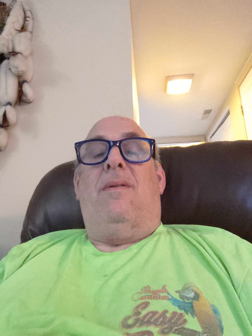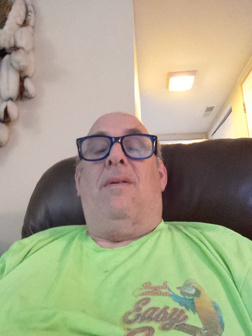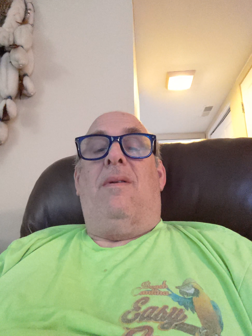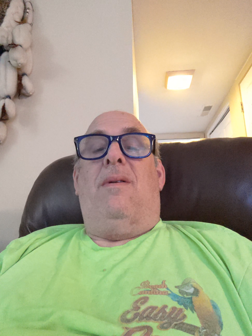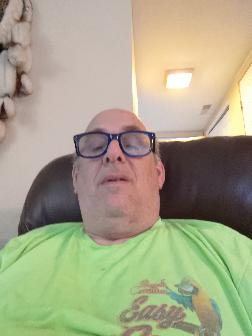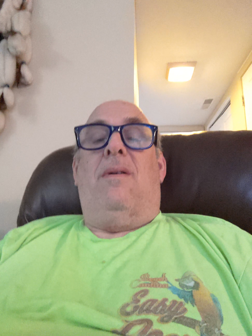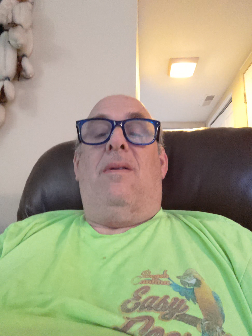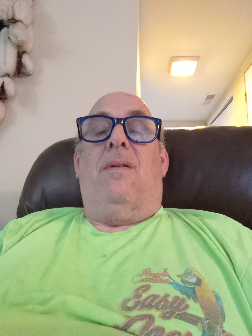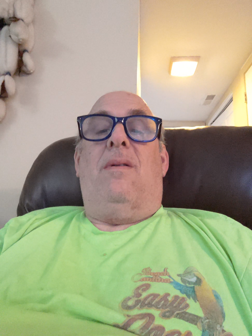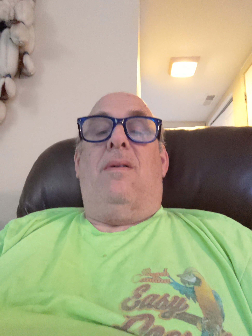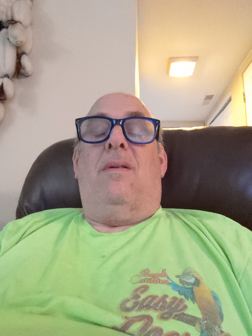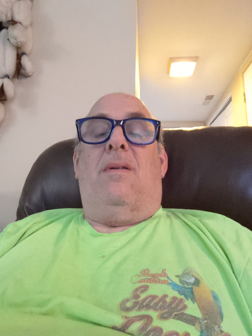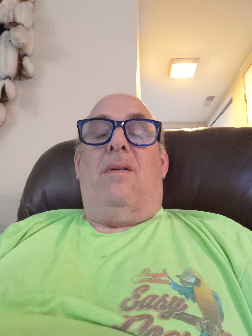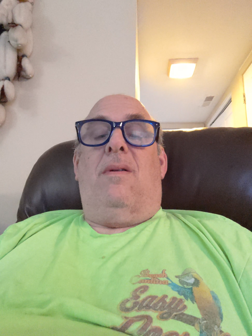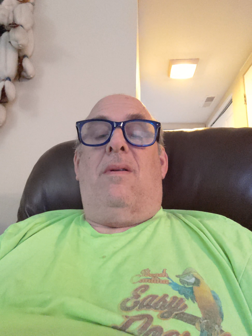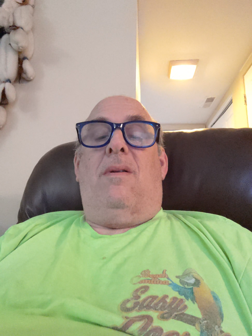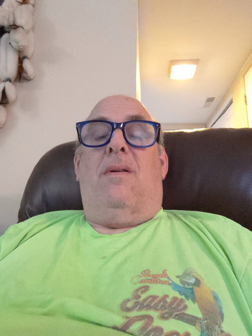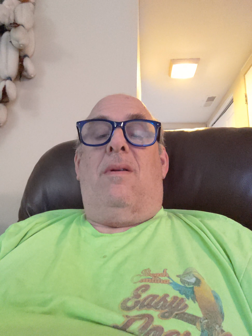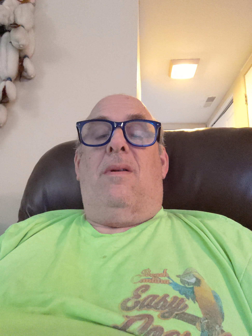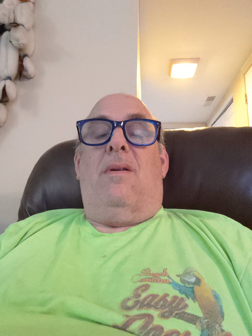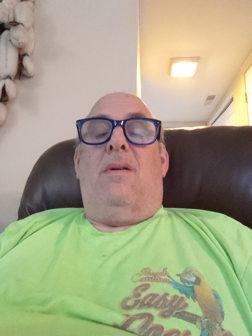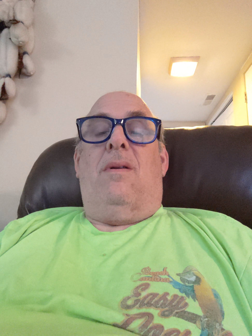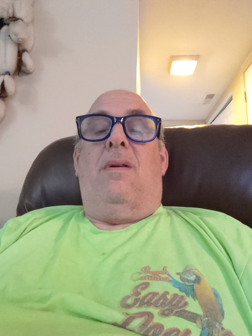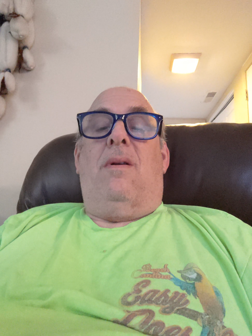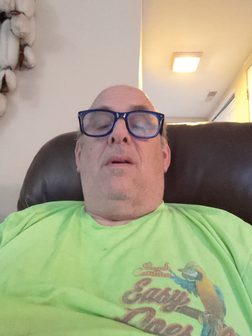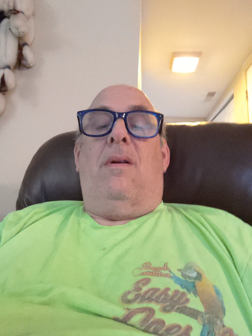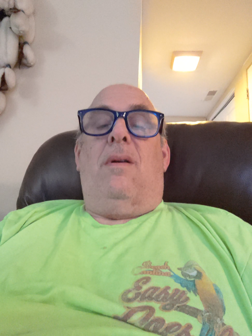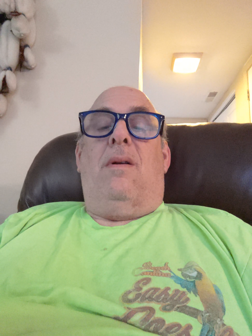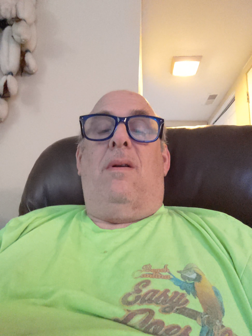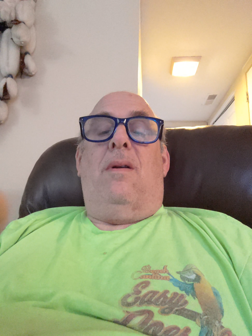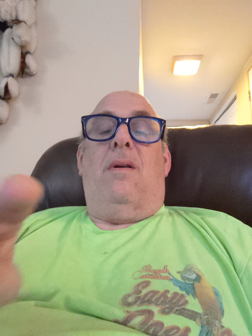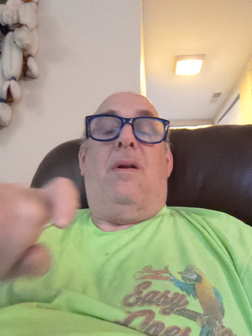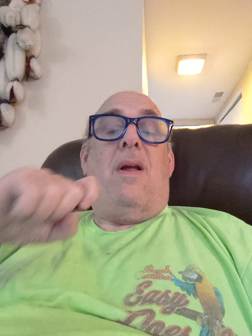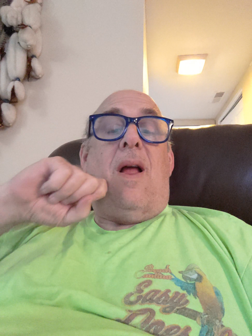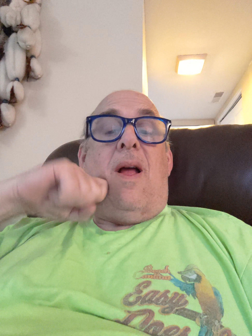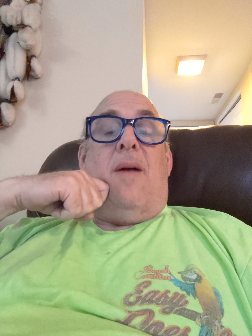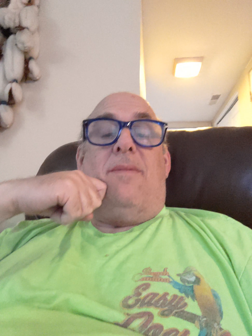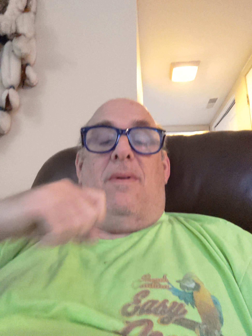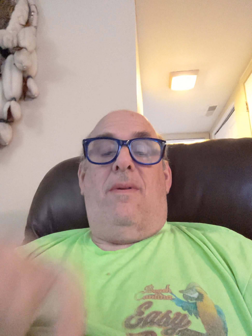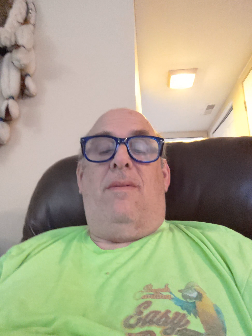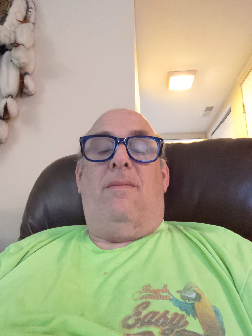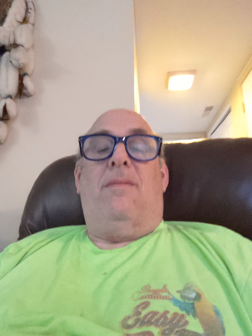apple